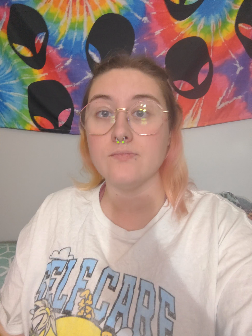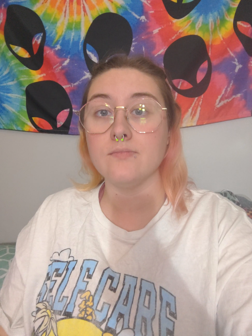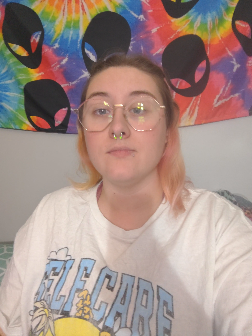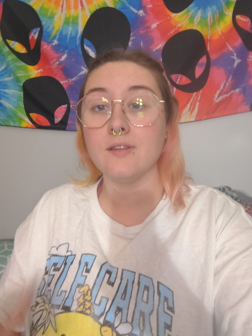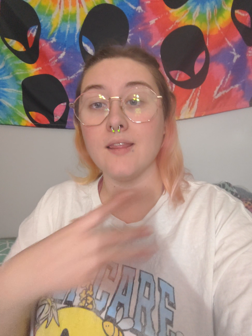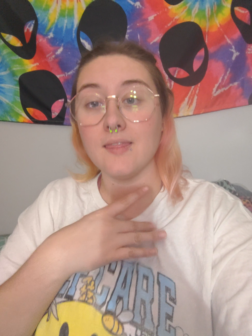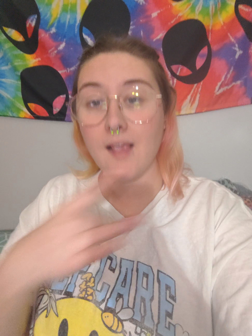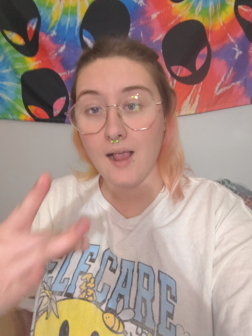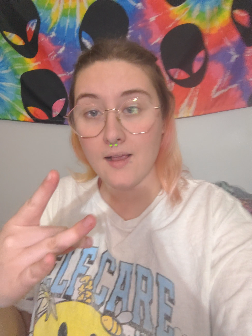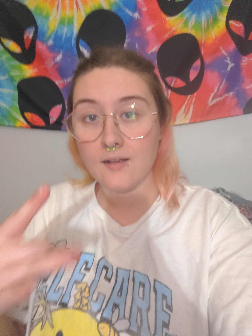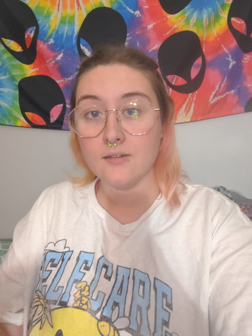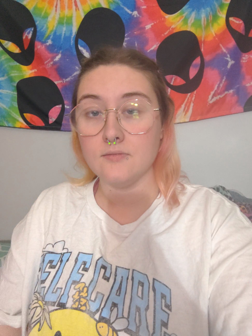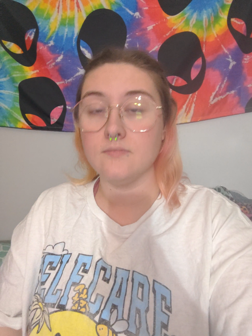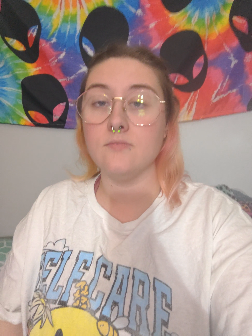like